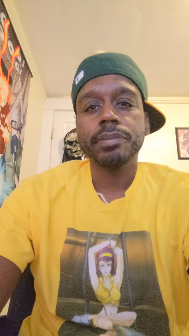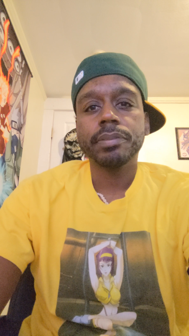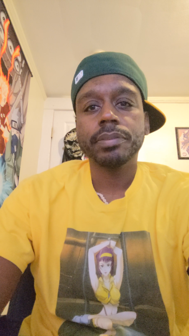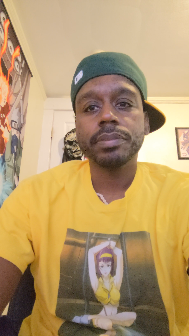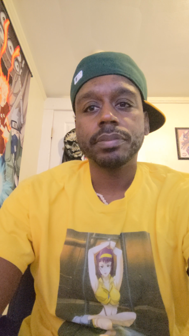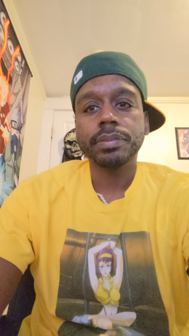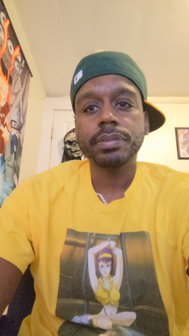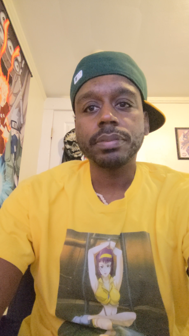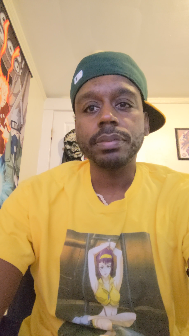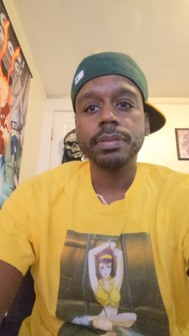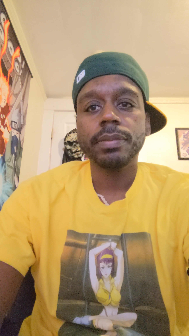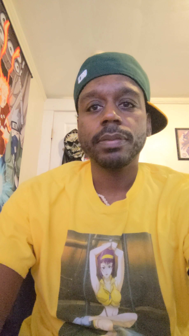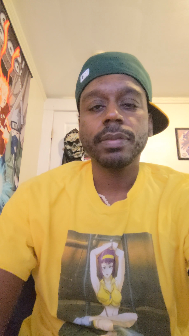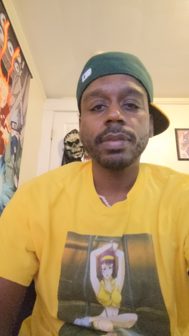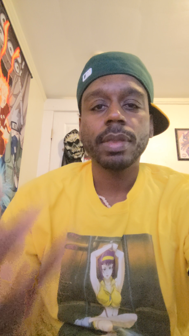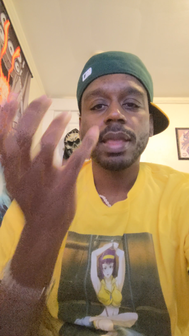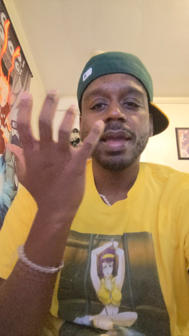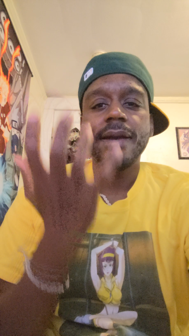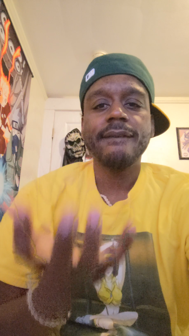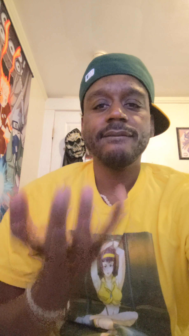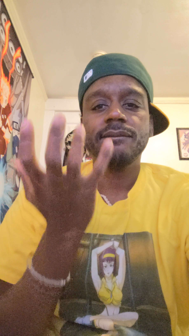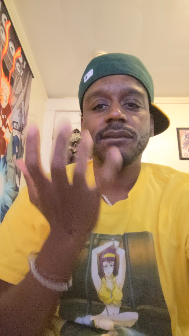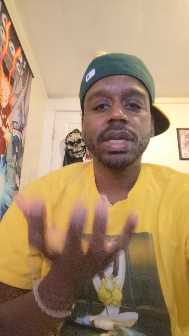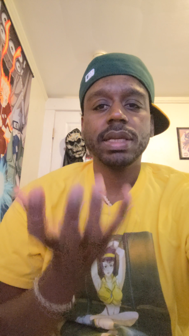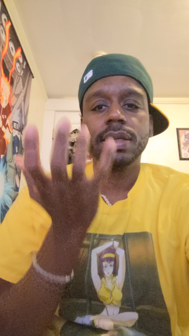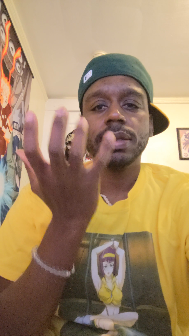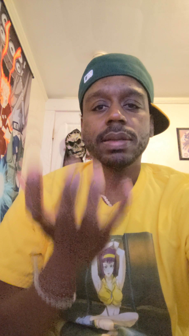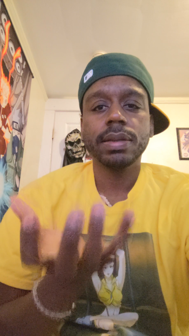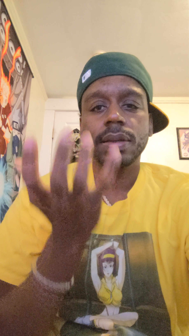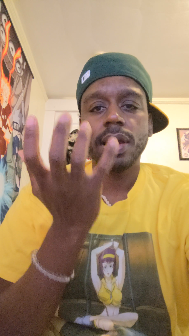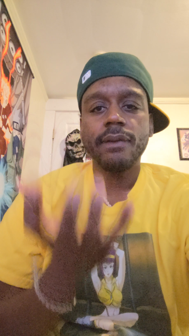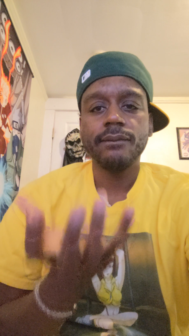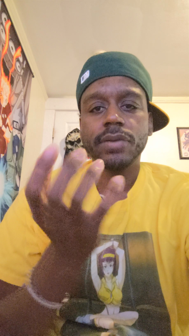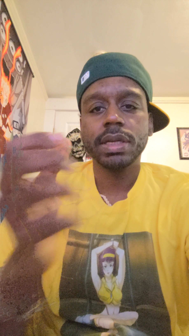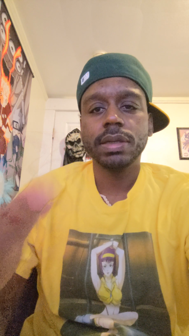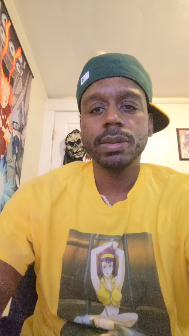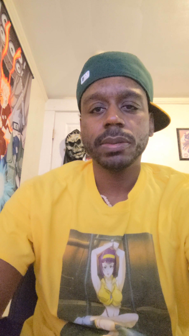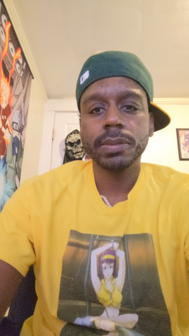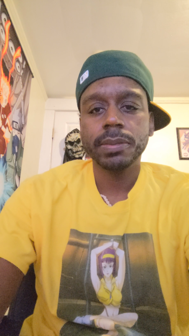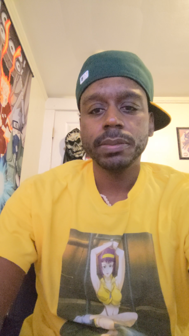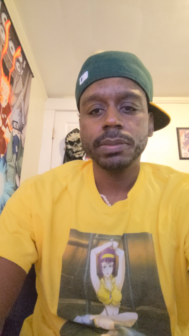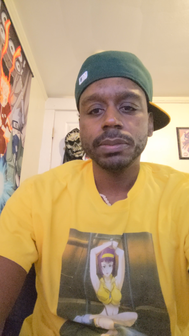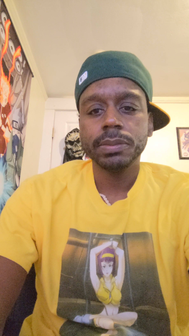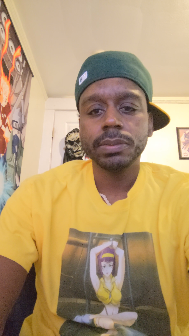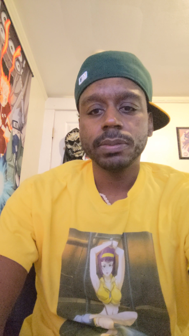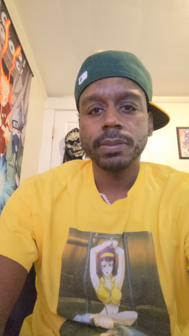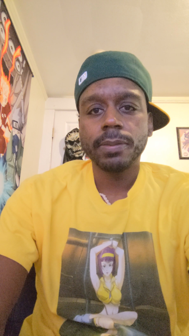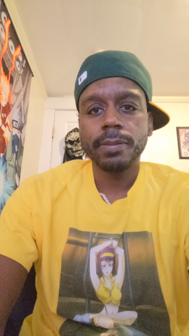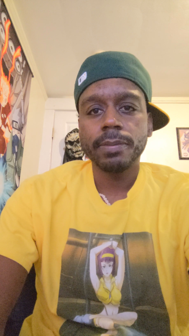heavy